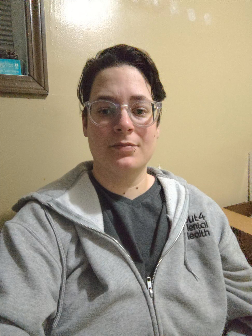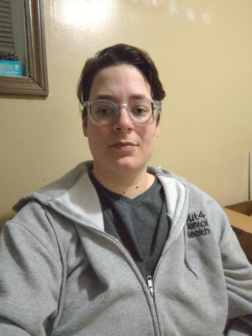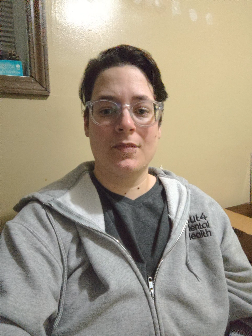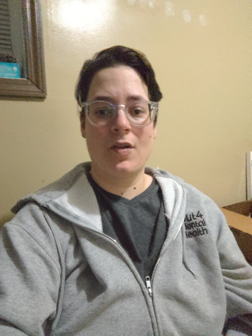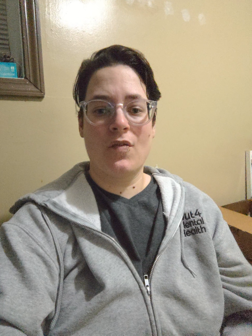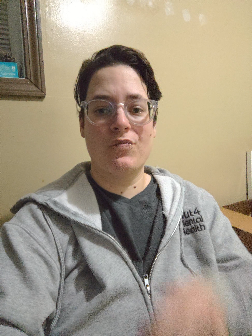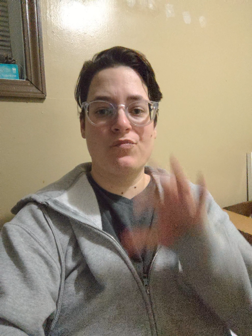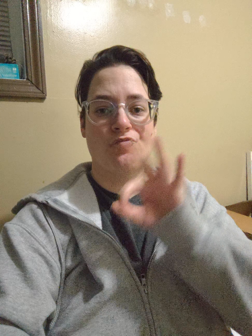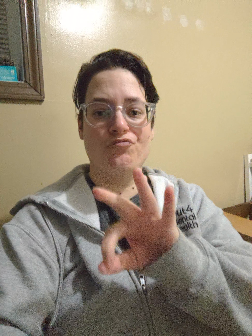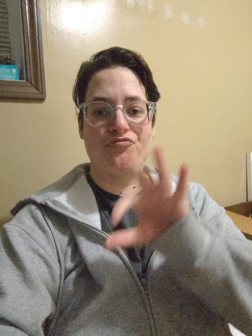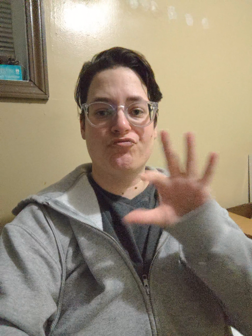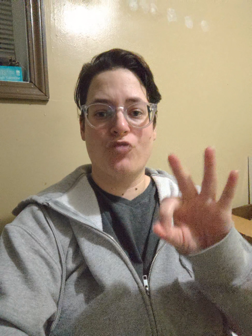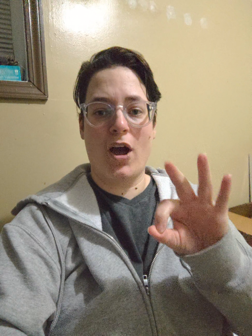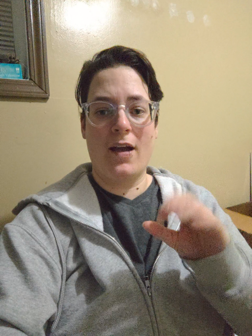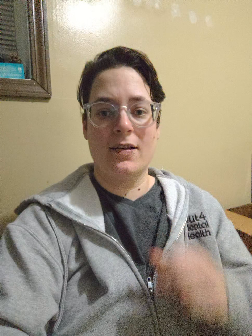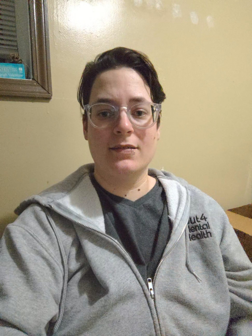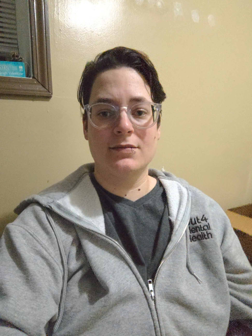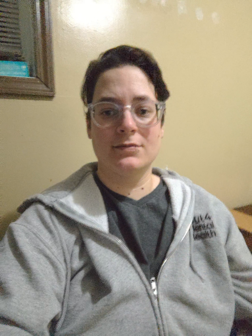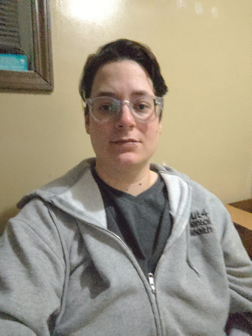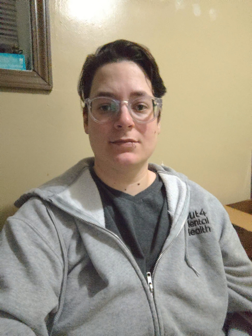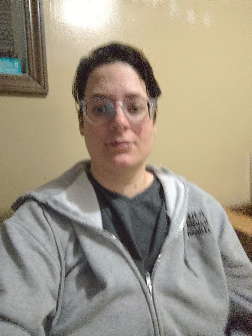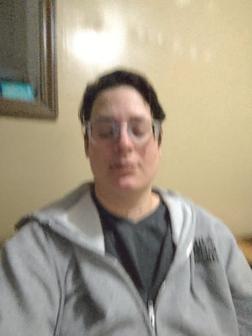french fries